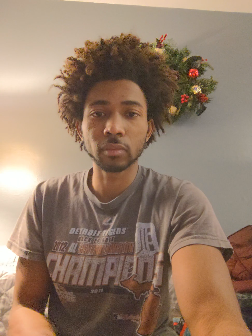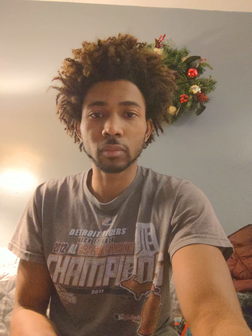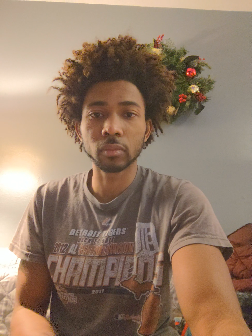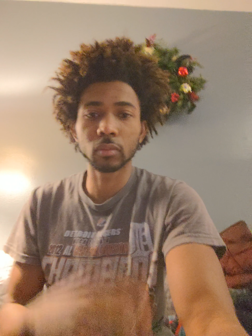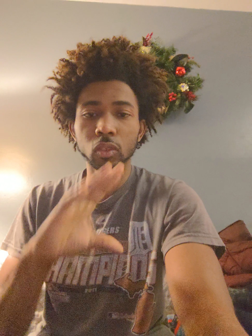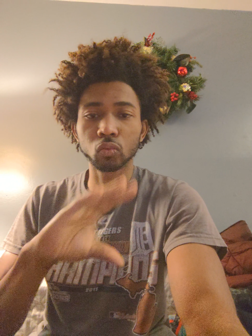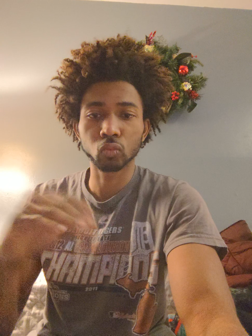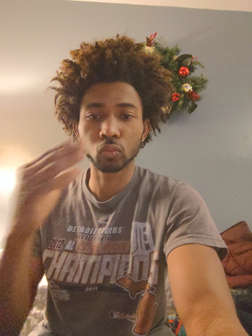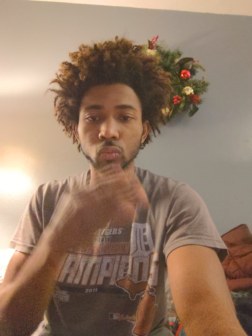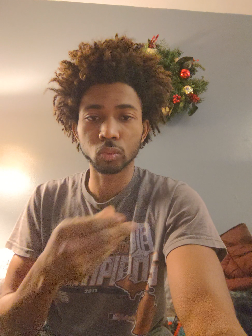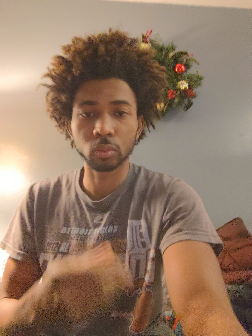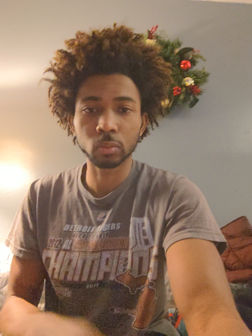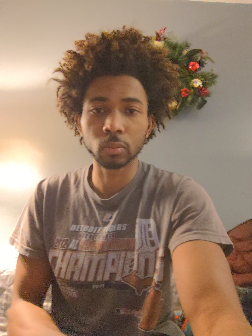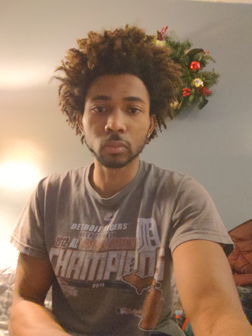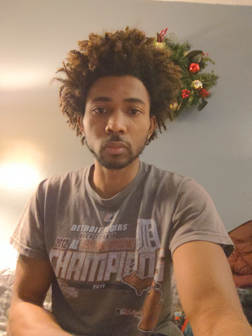story